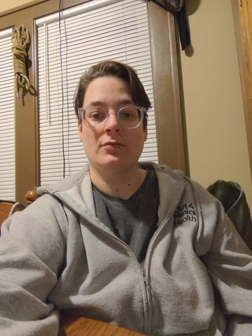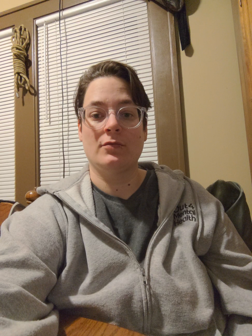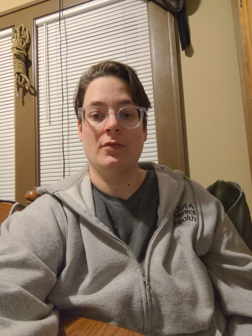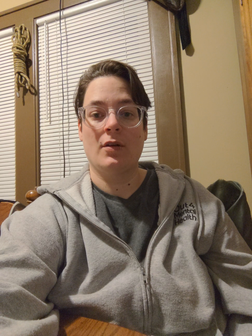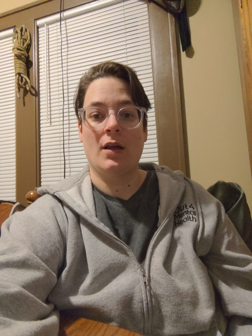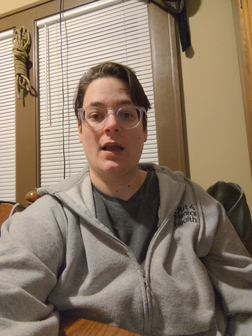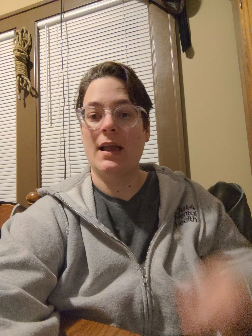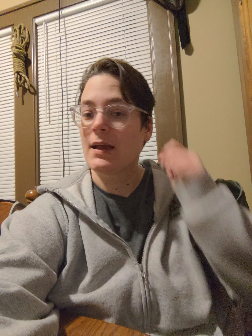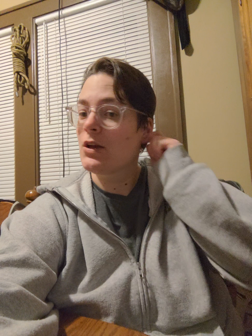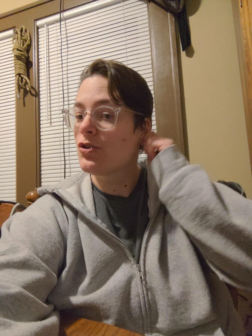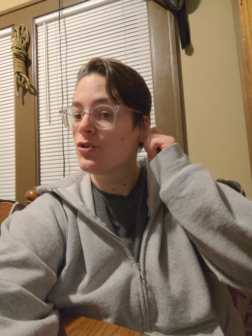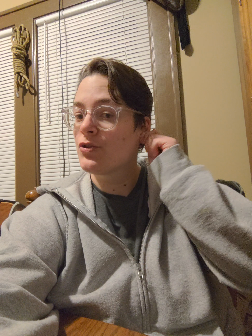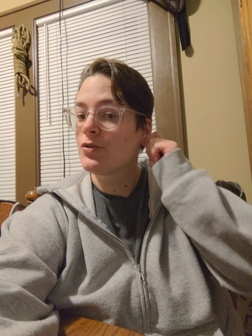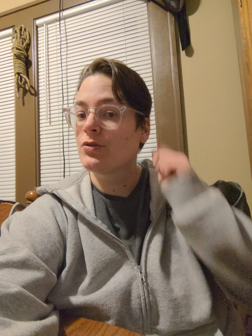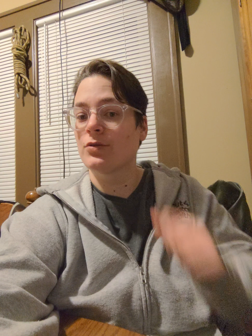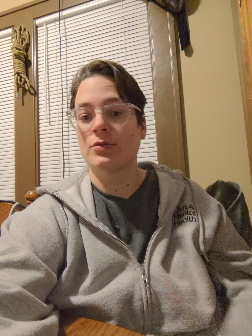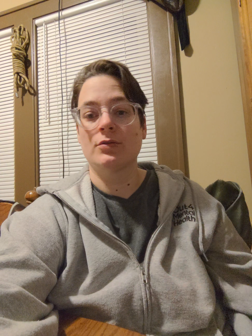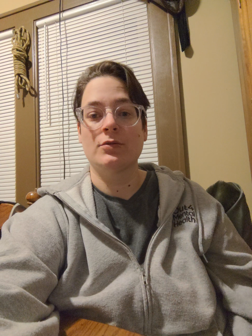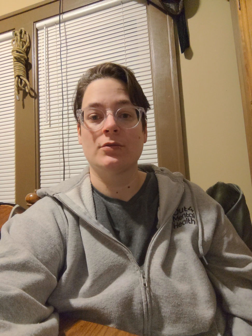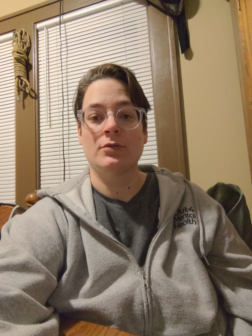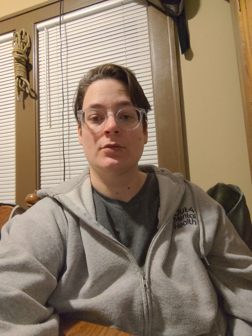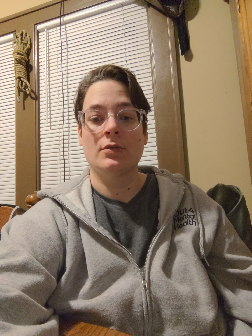ear